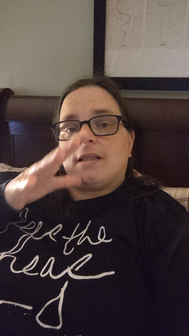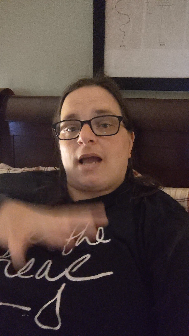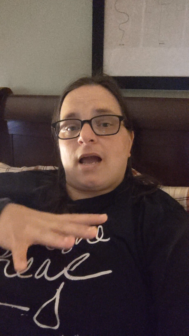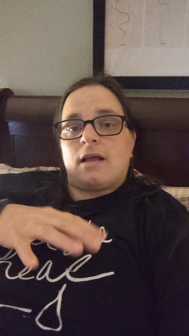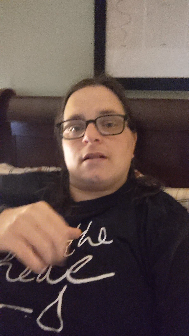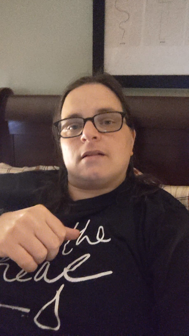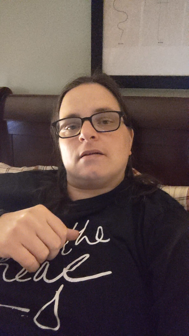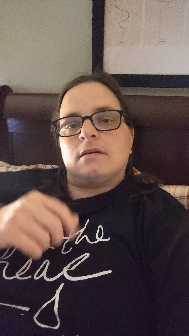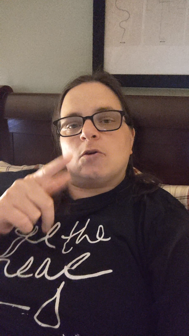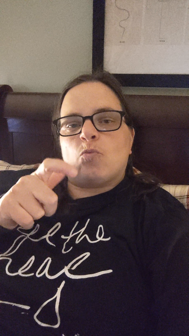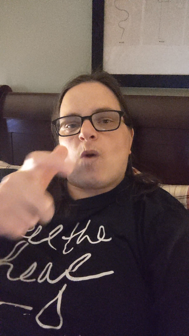run